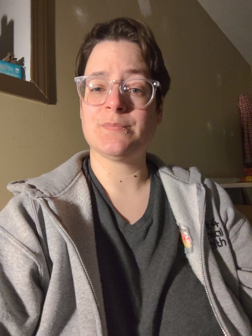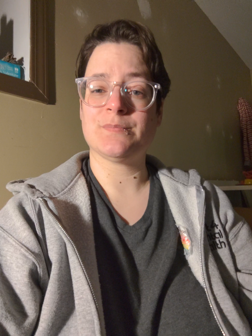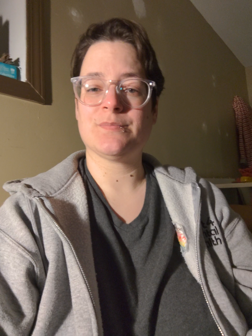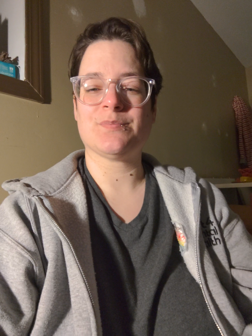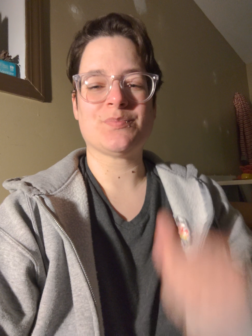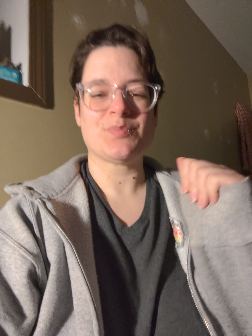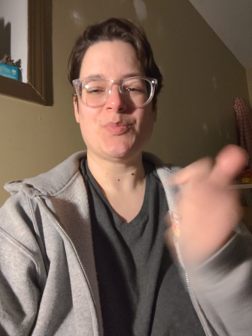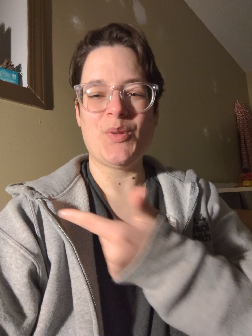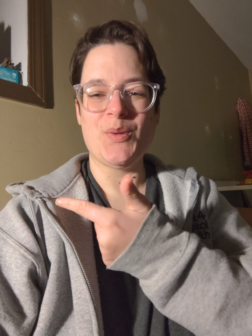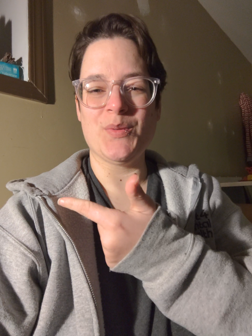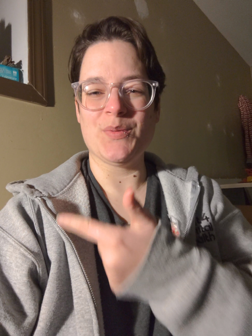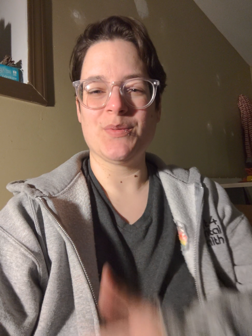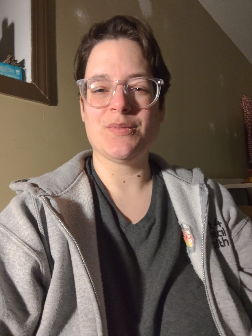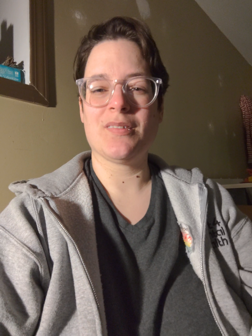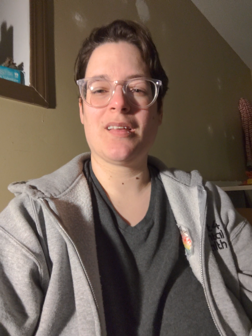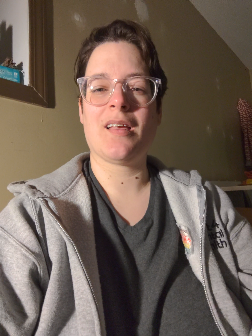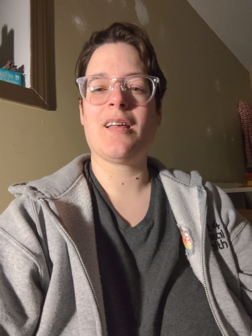all